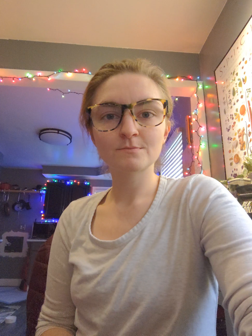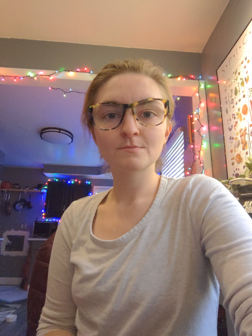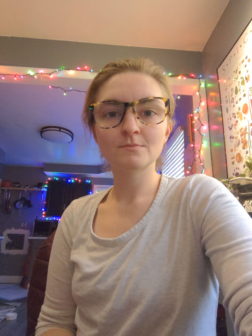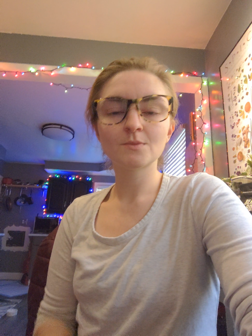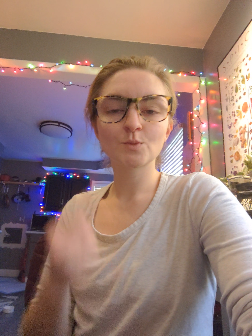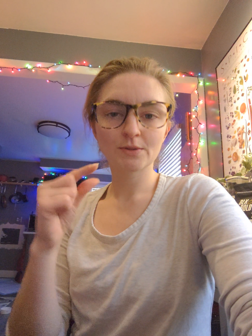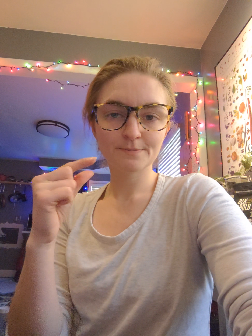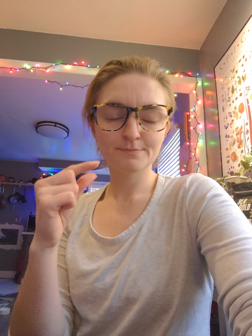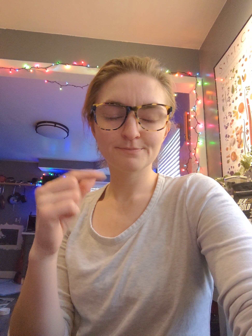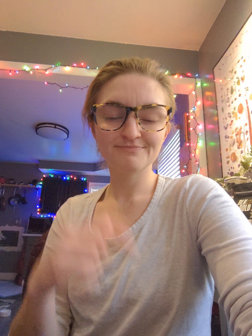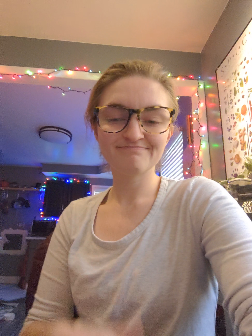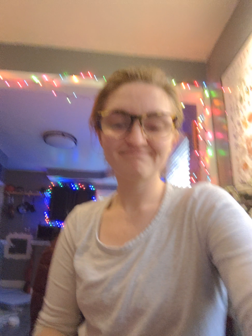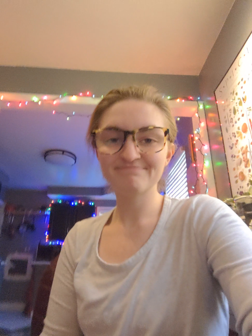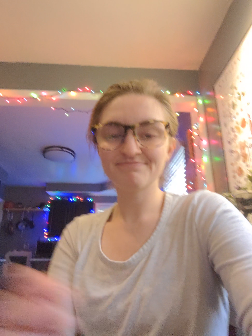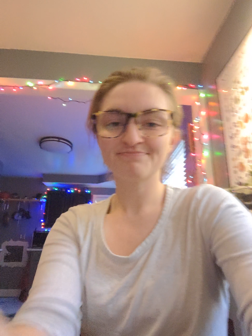dad